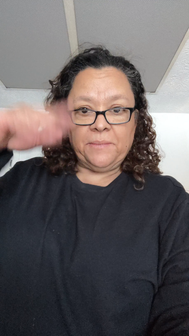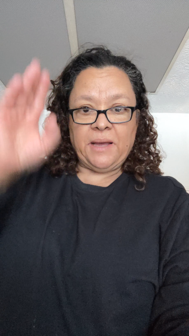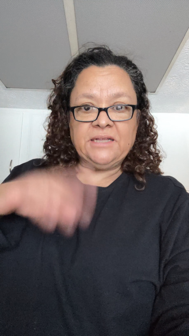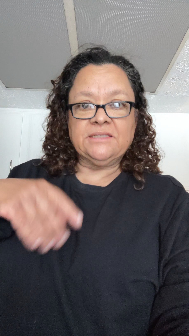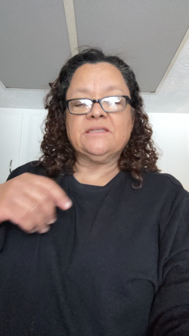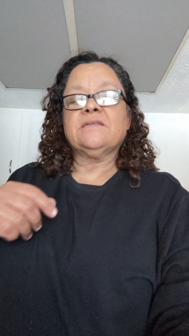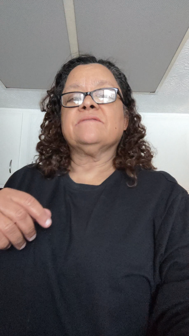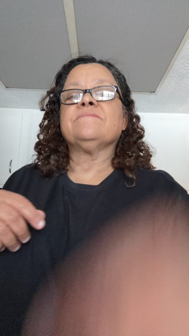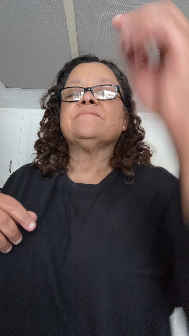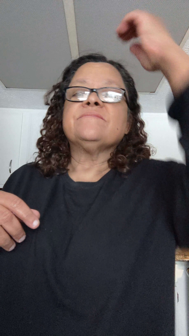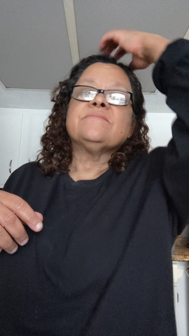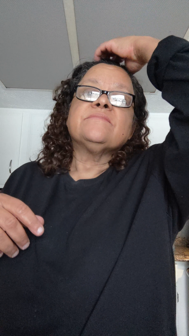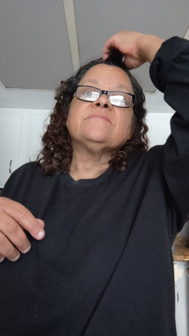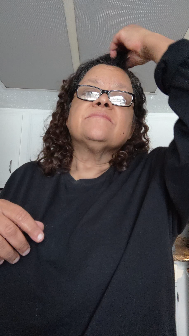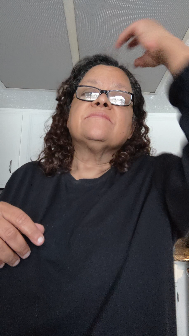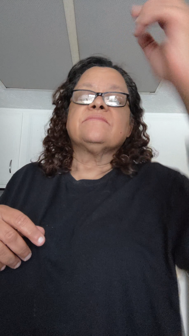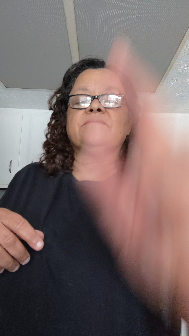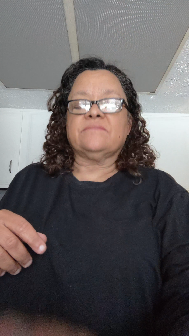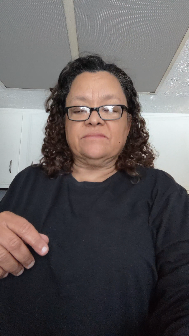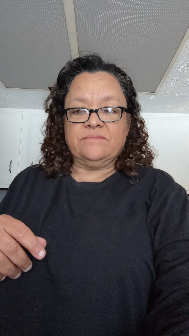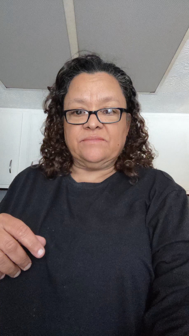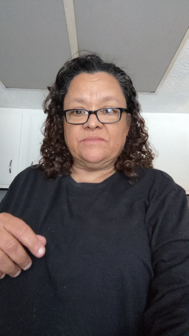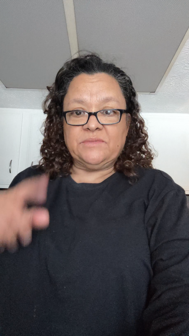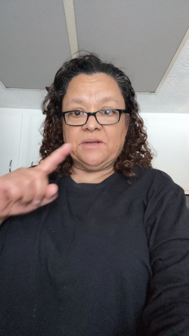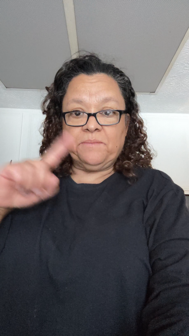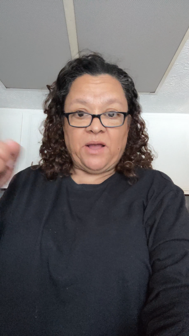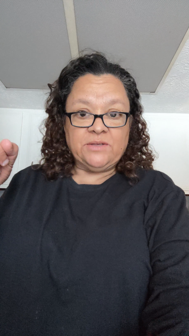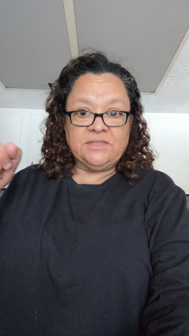but